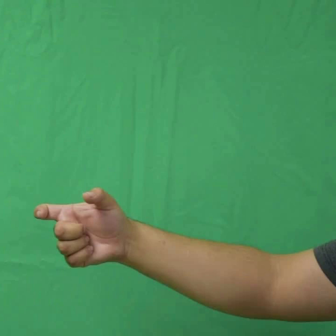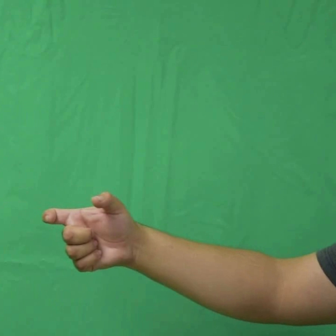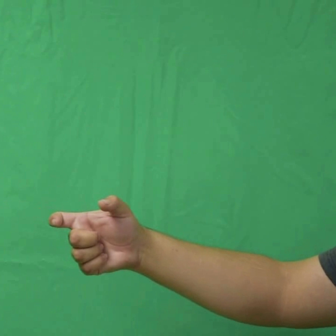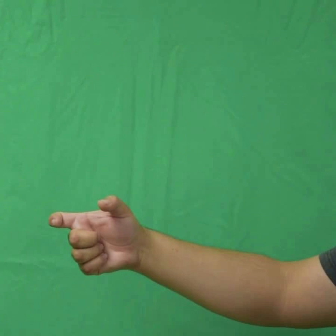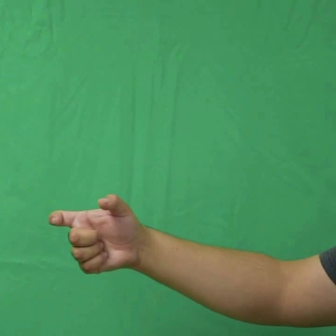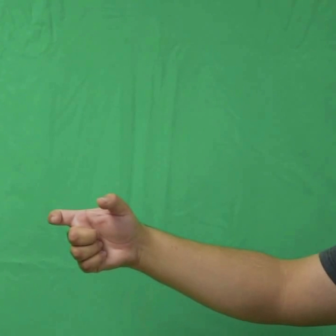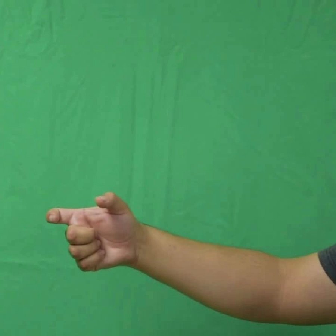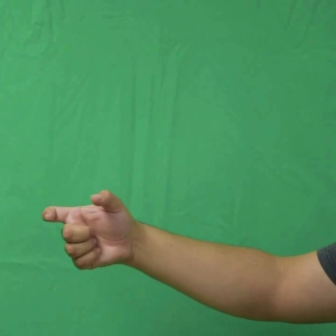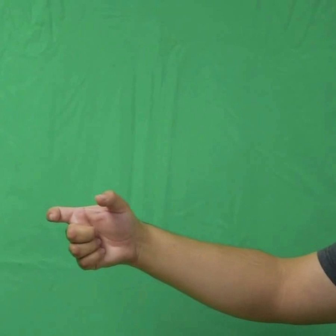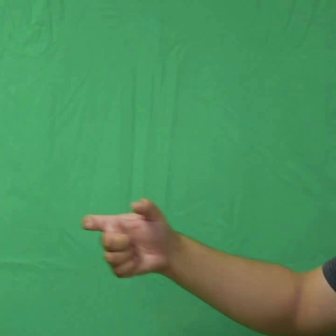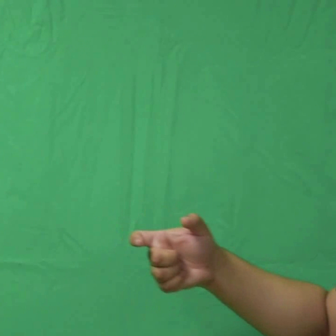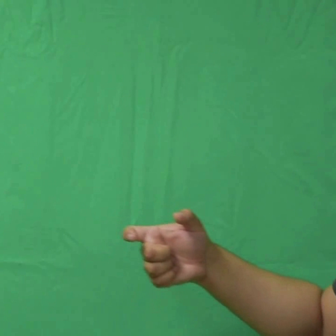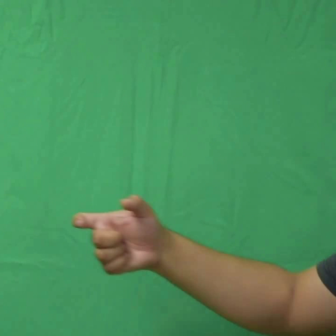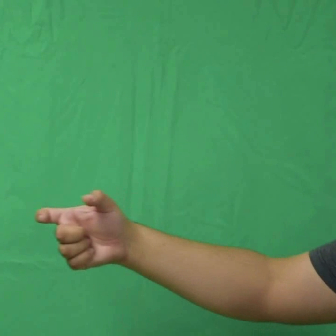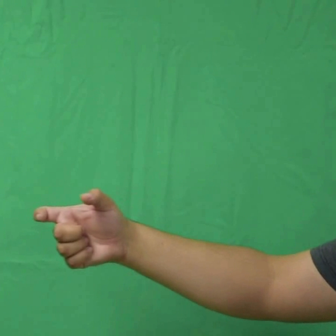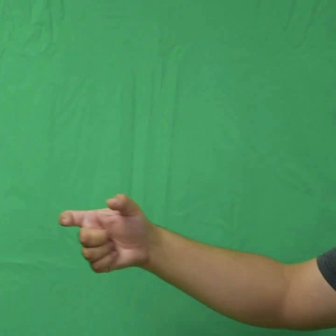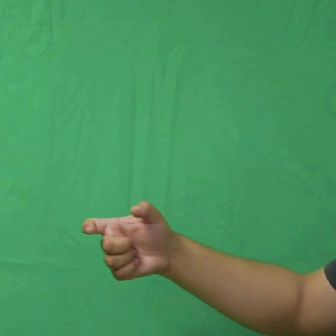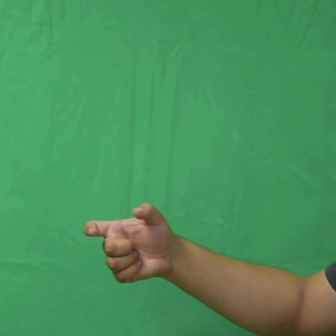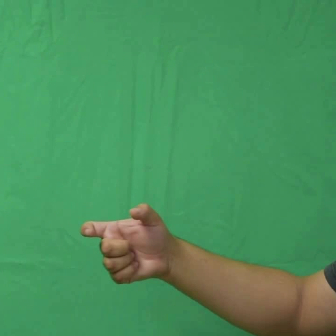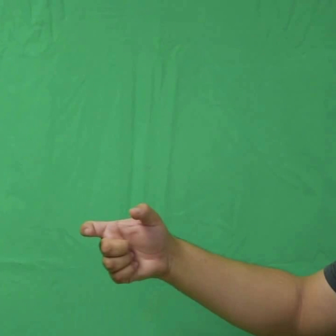X